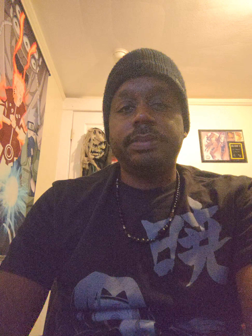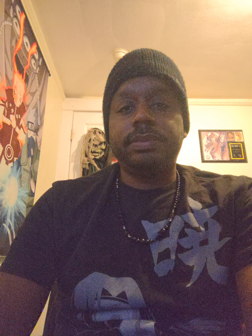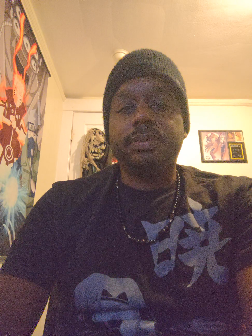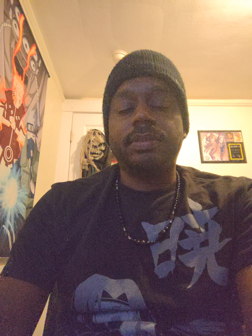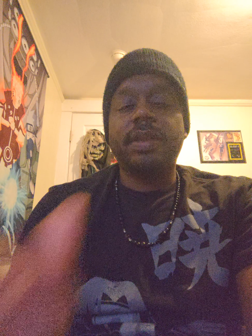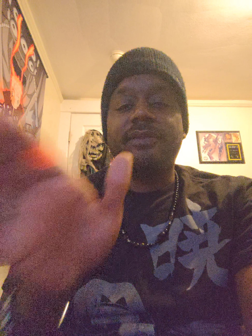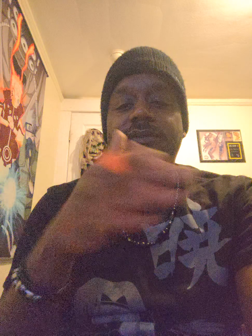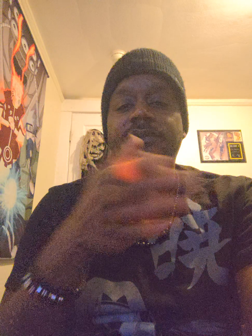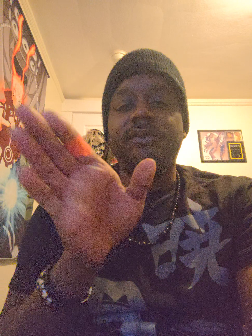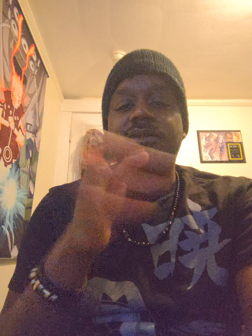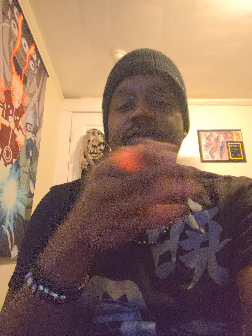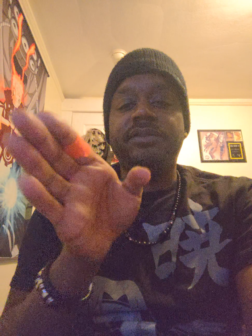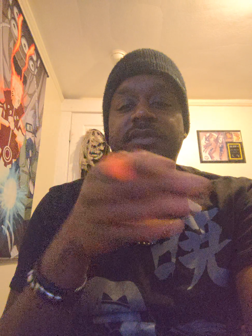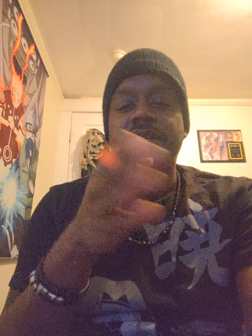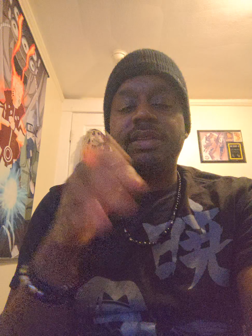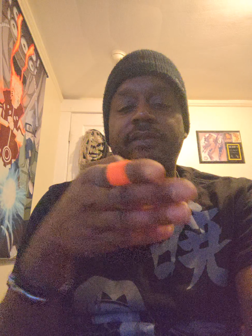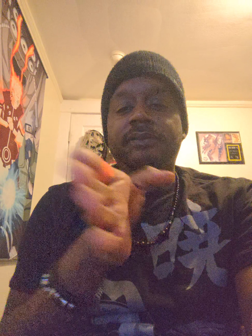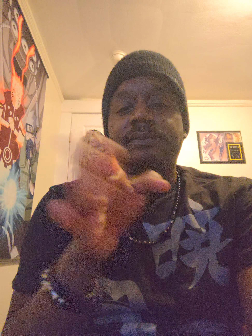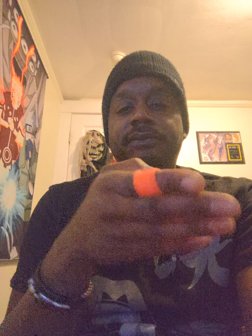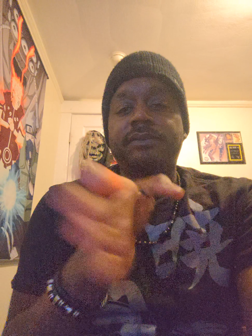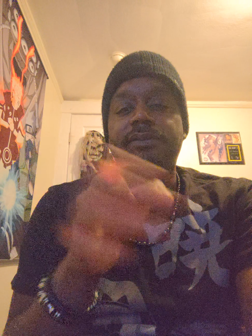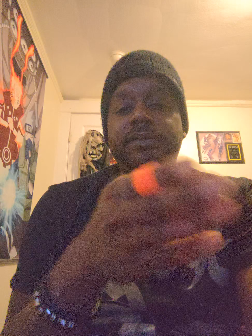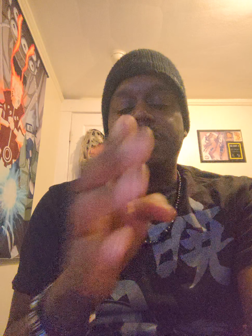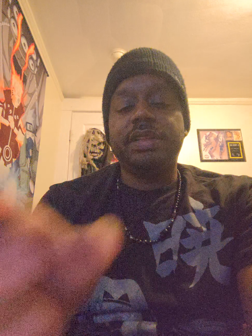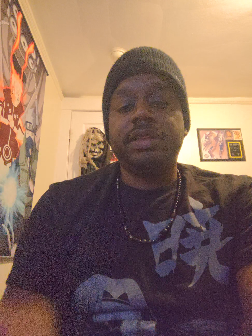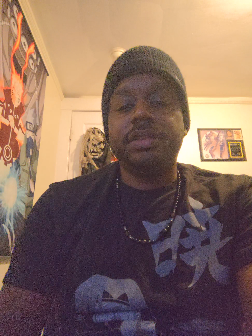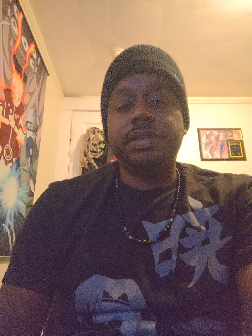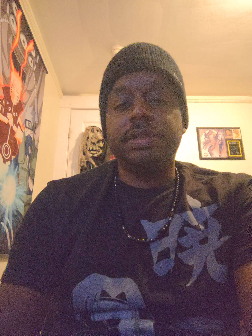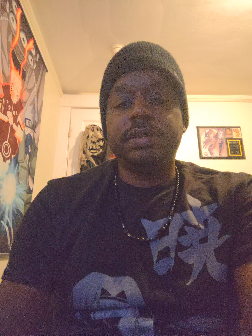fish